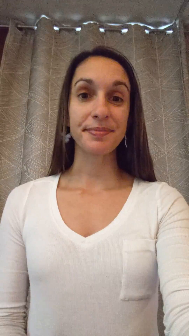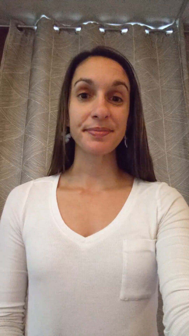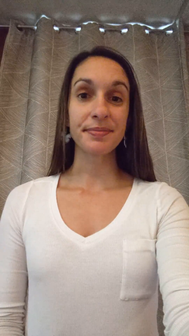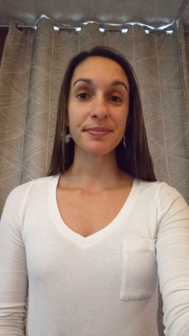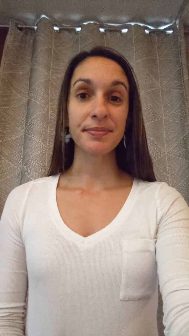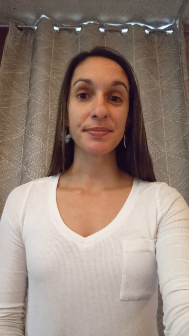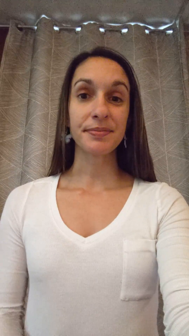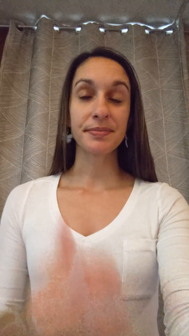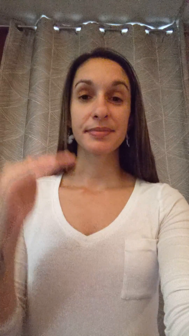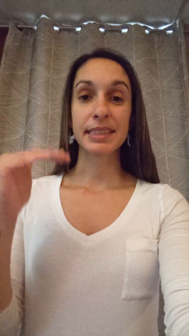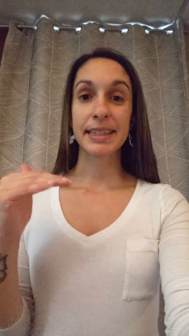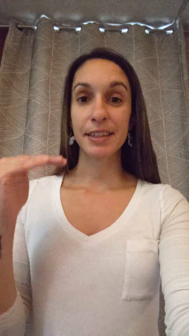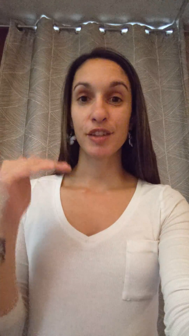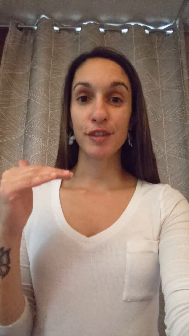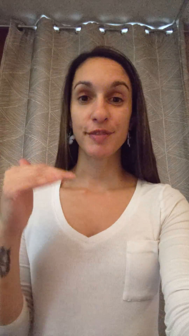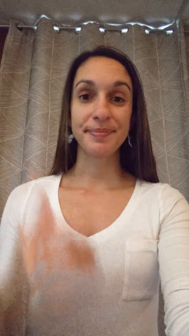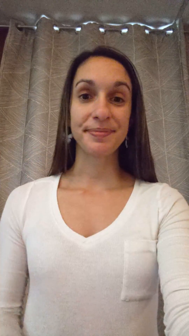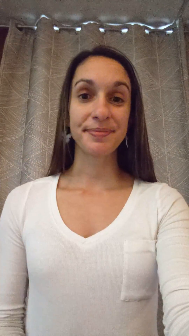little